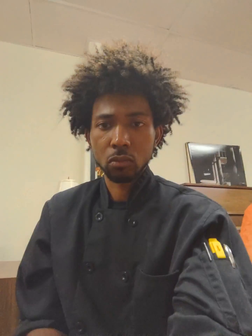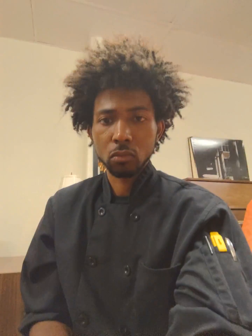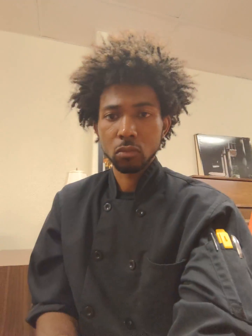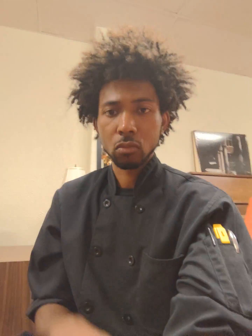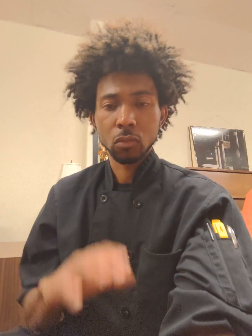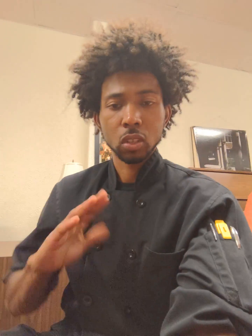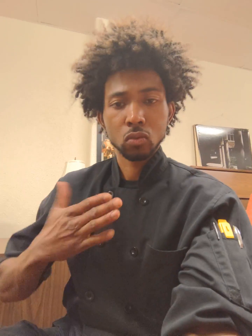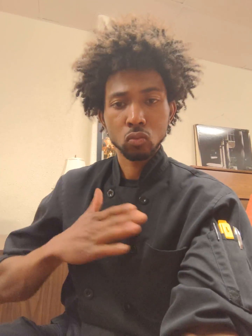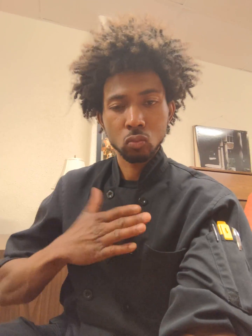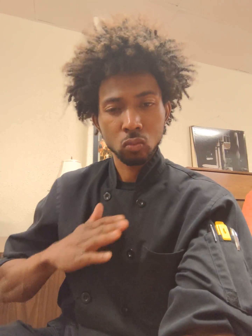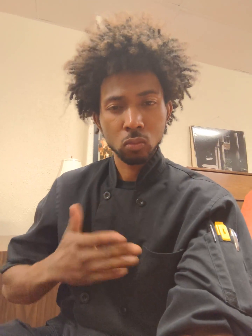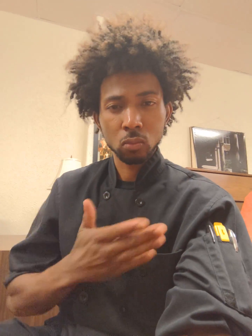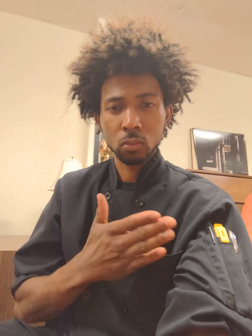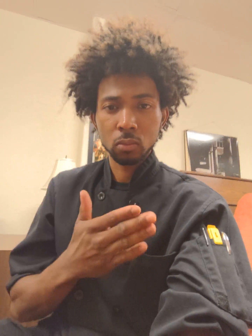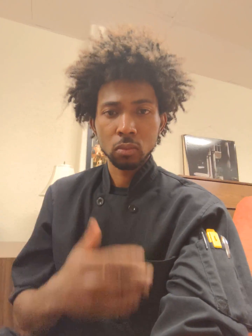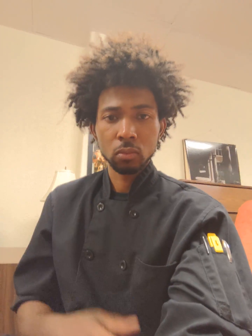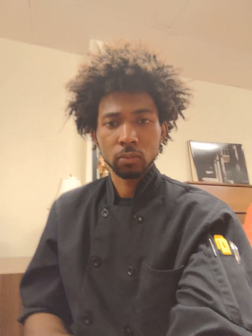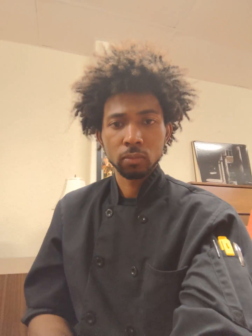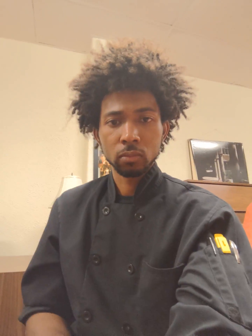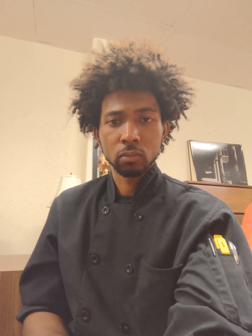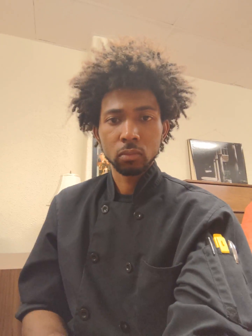cook